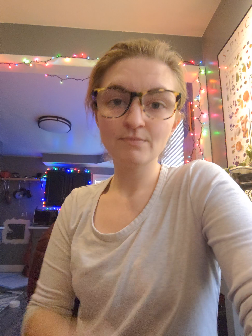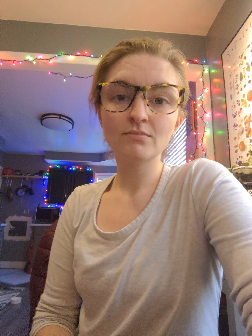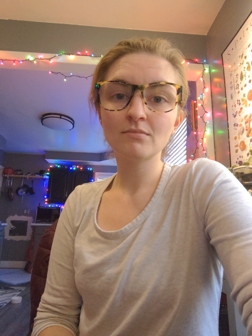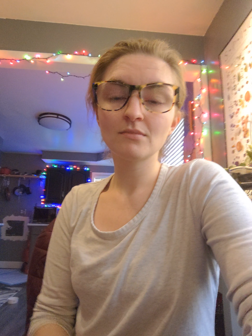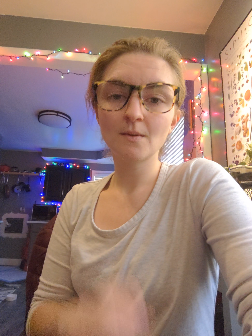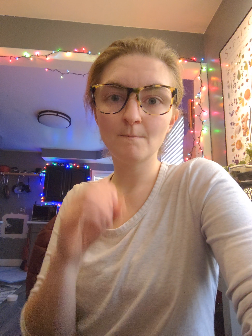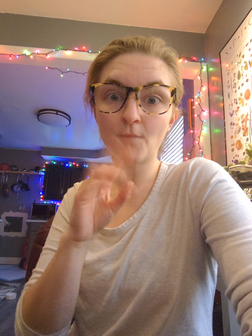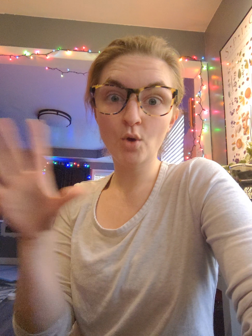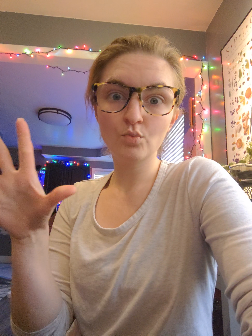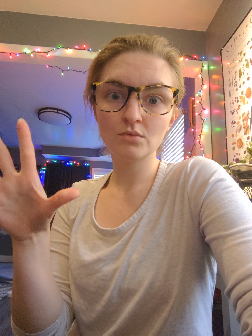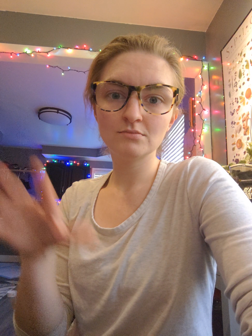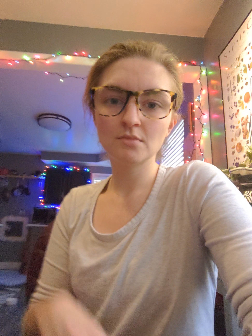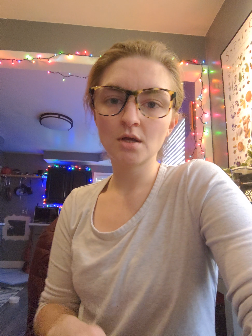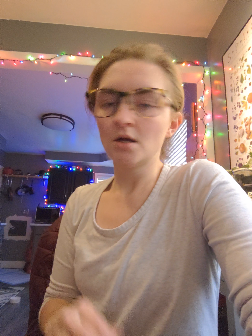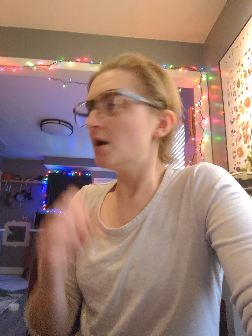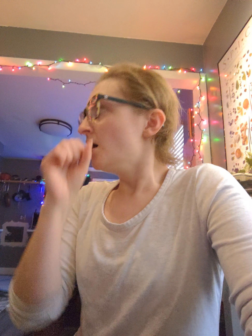blow